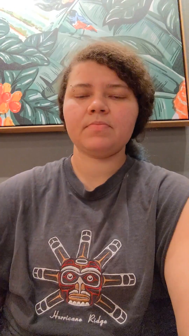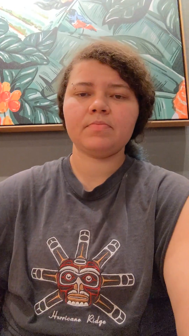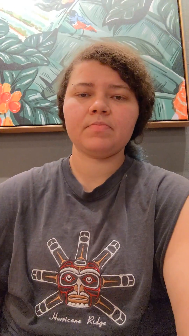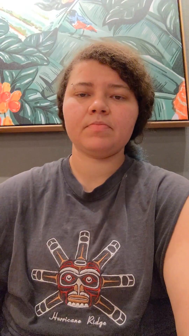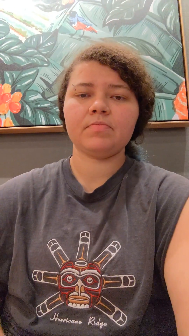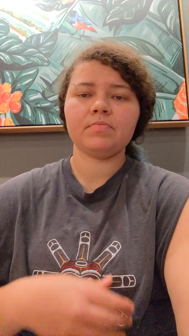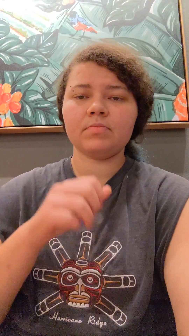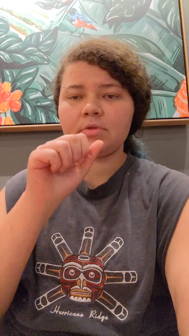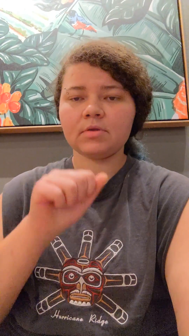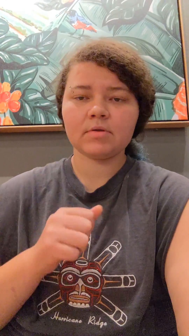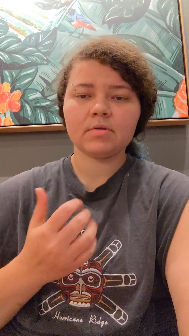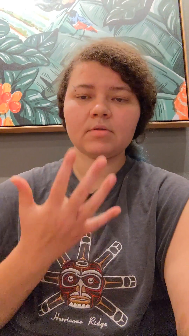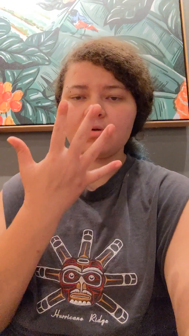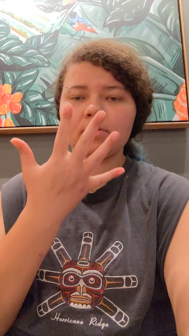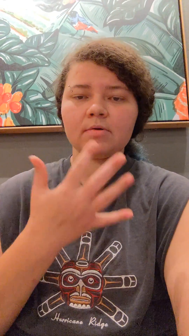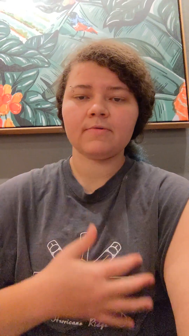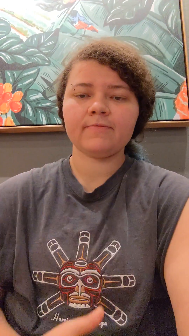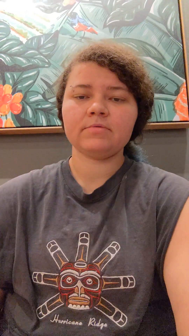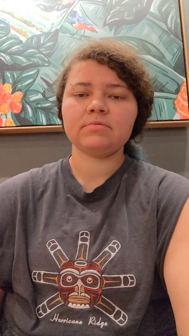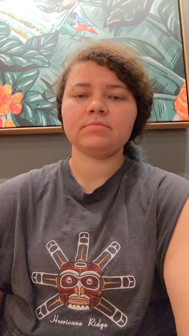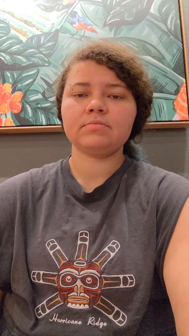gloves